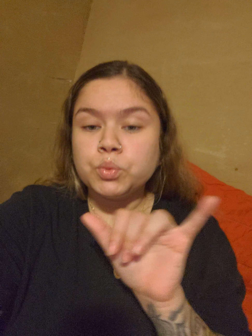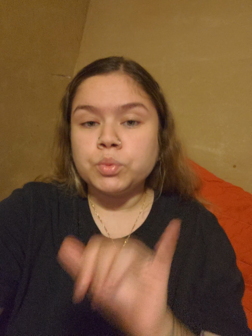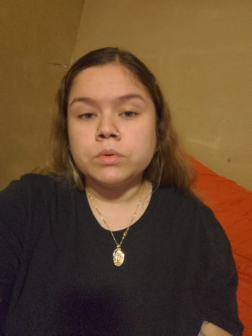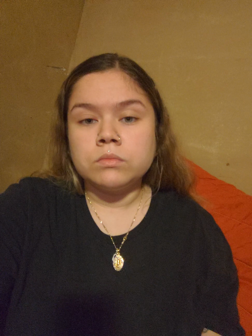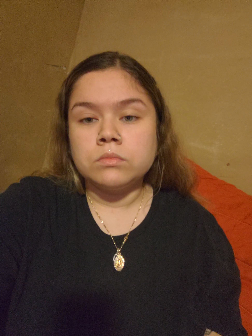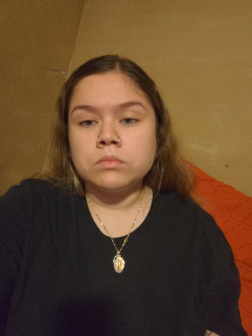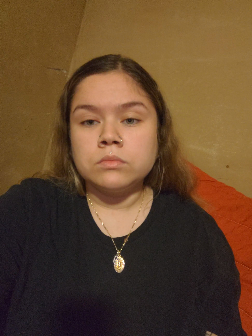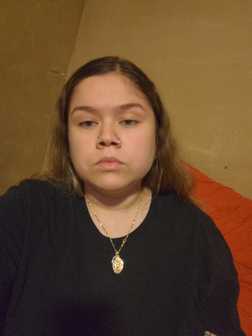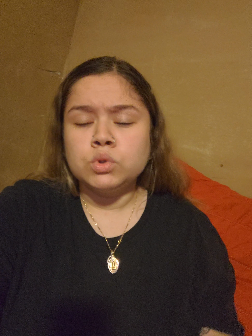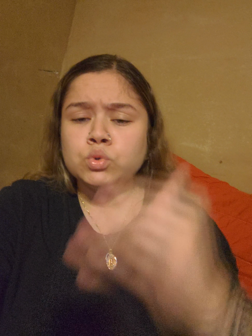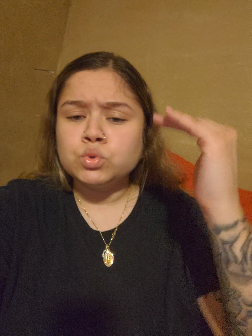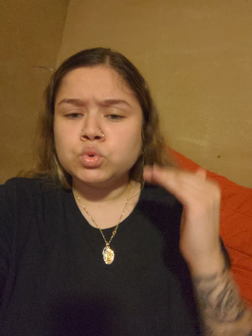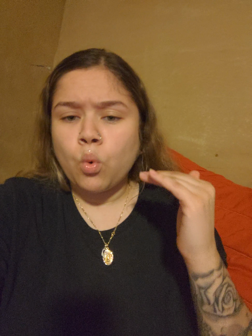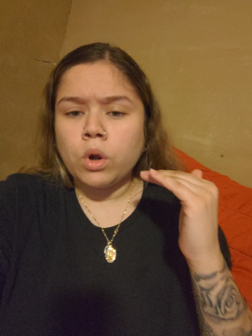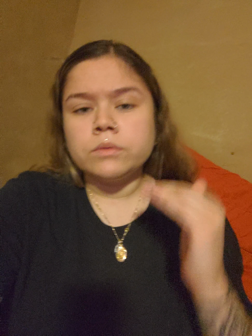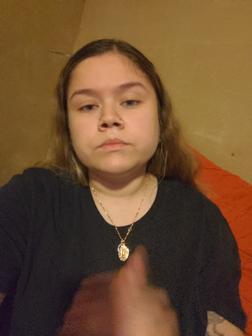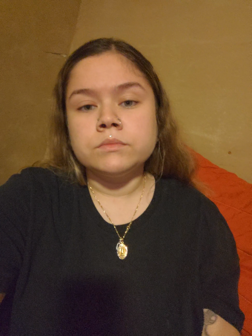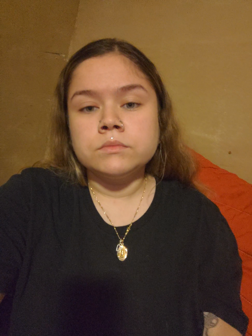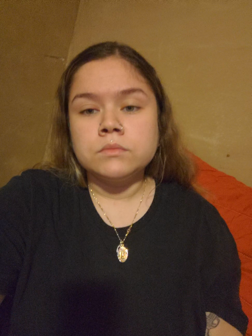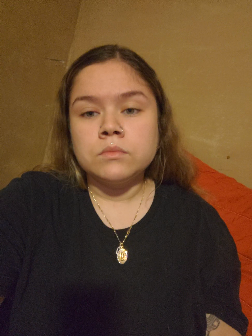short